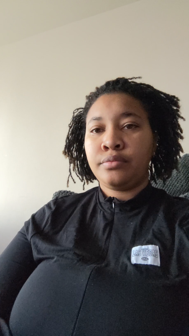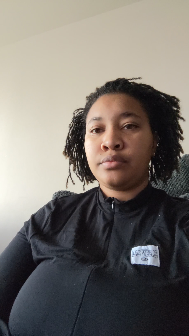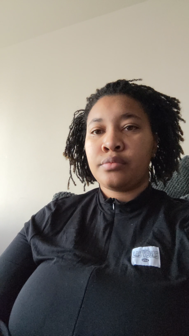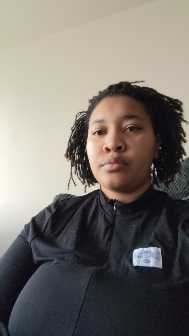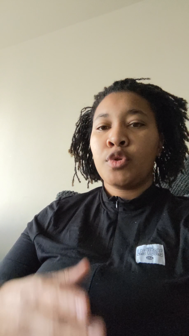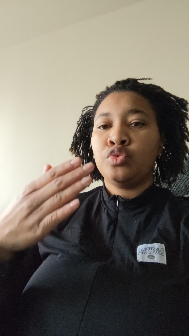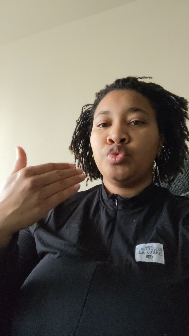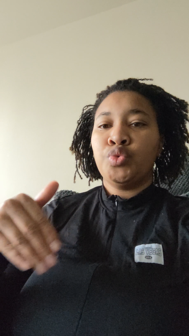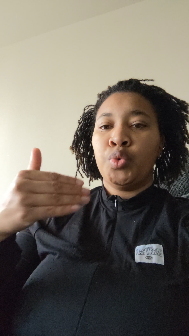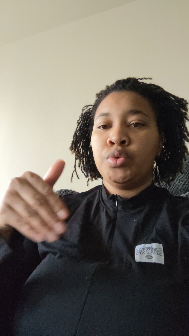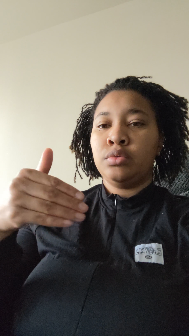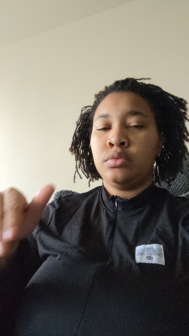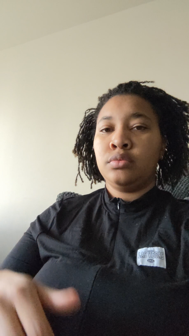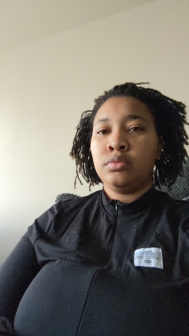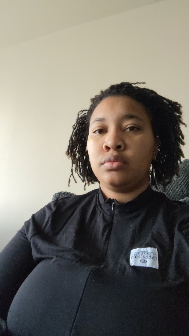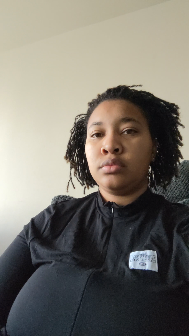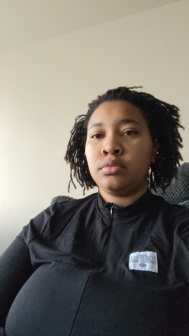shorts